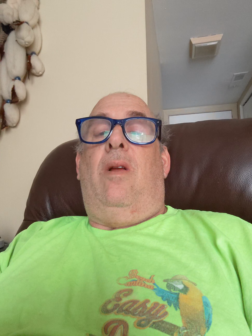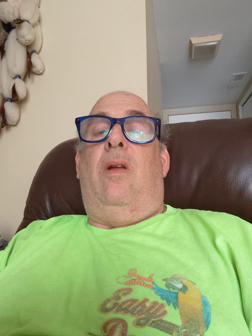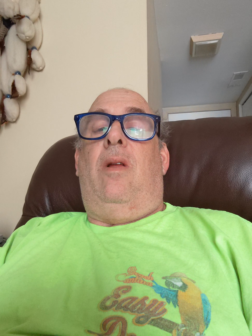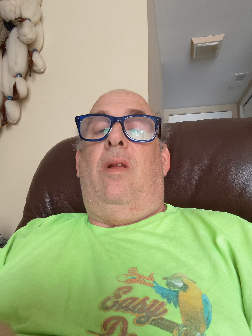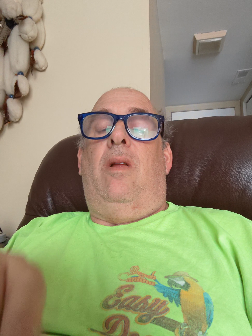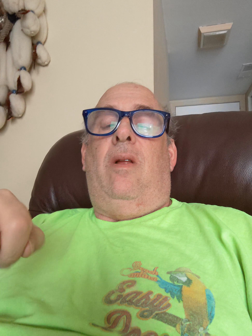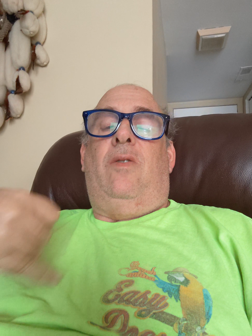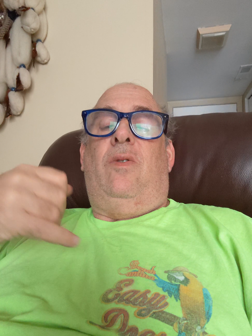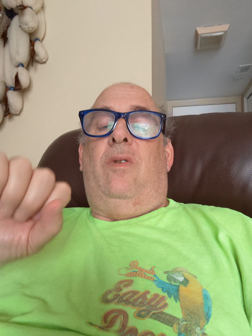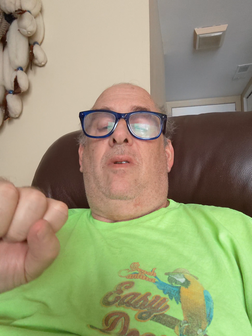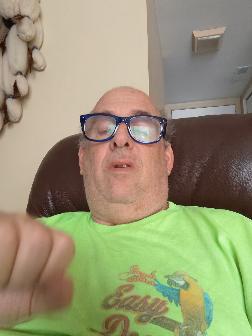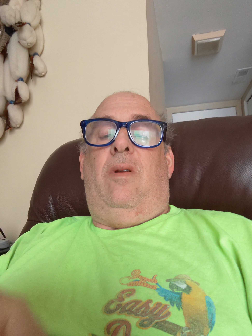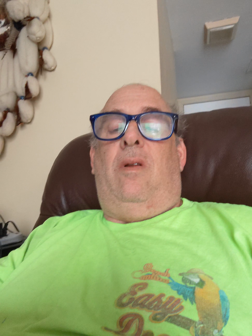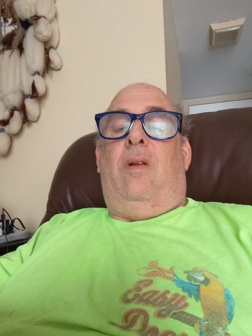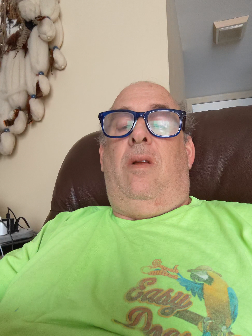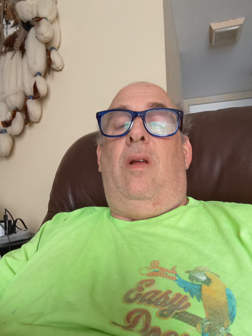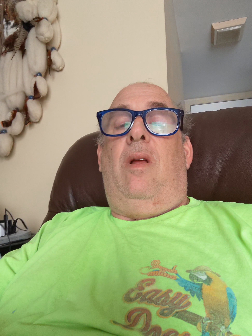jeans